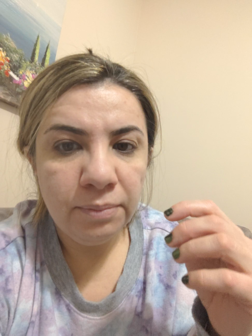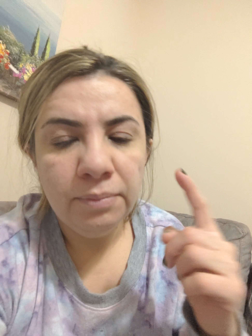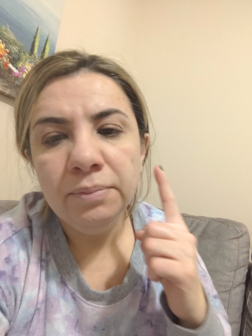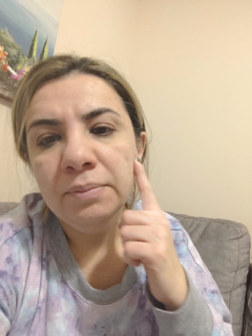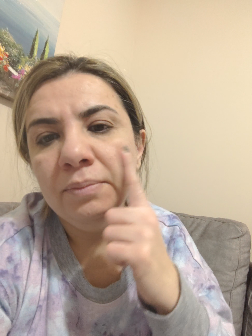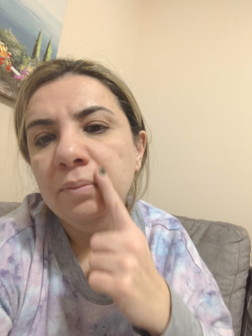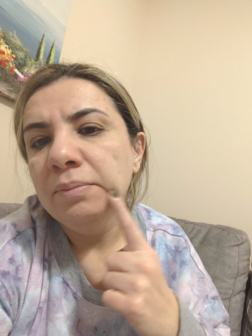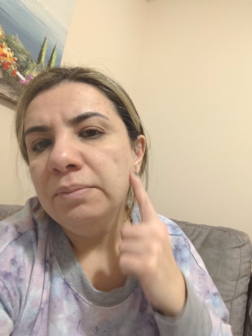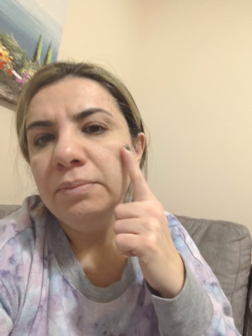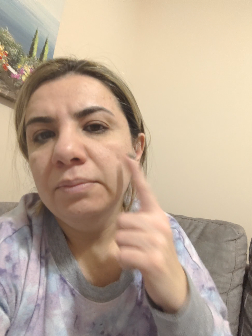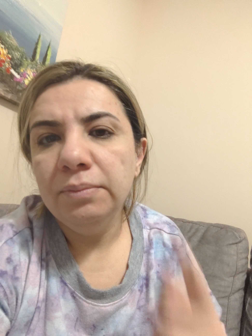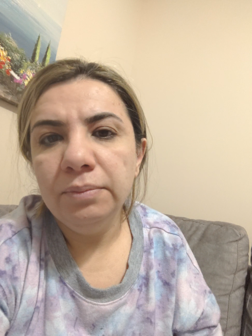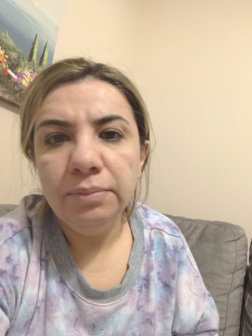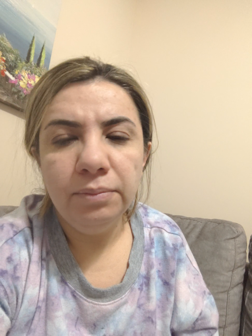cheek